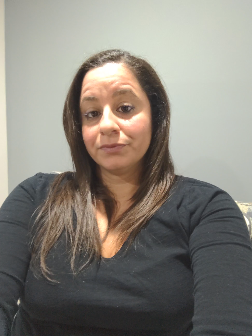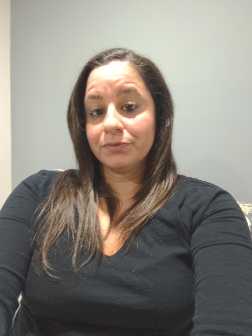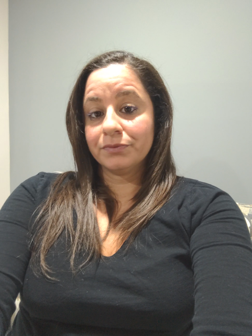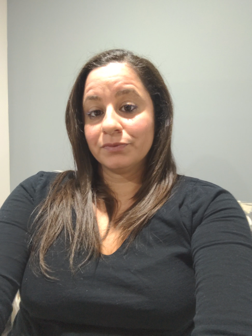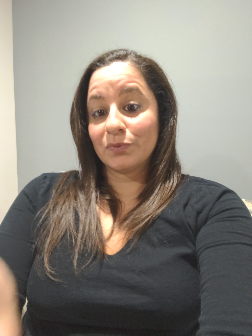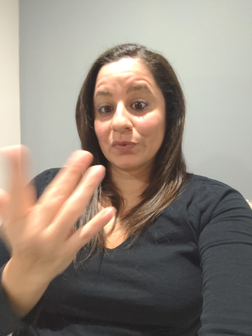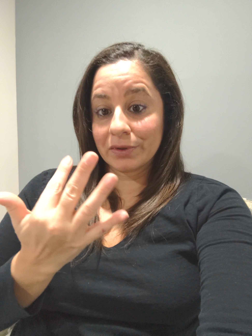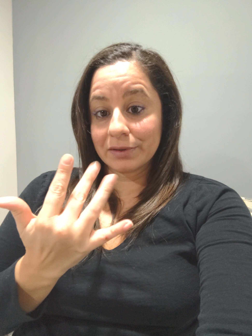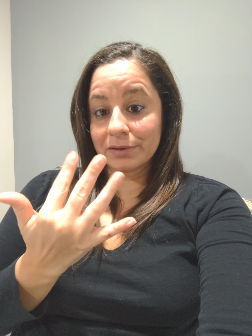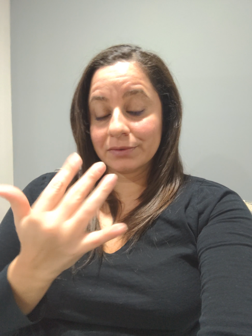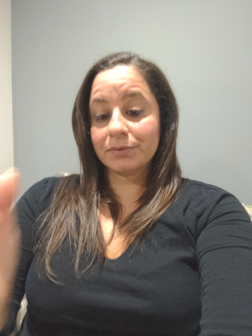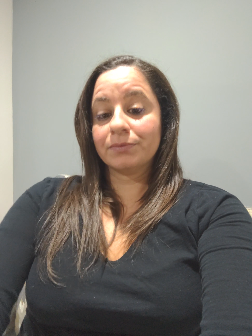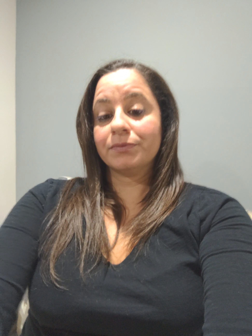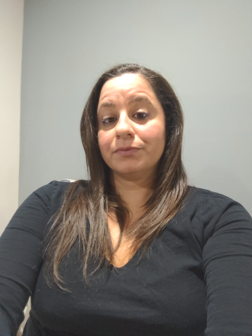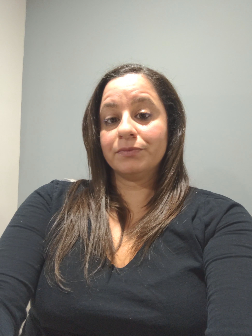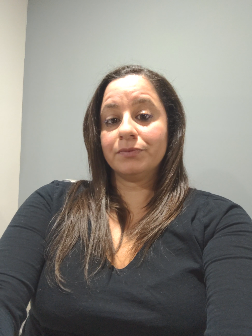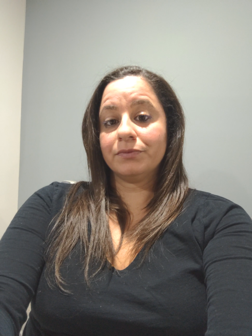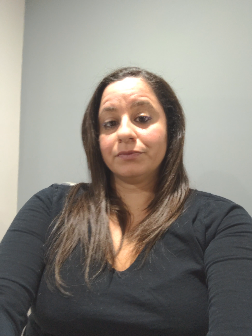wait